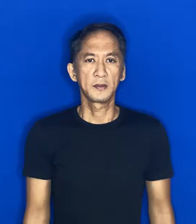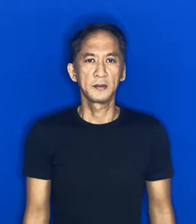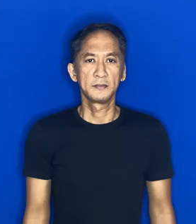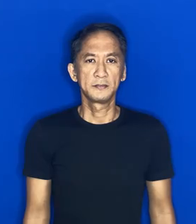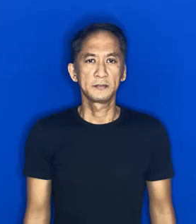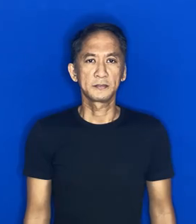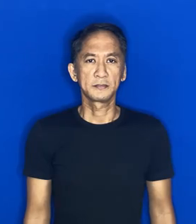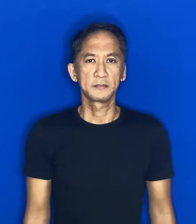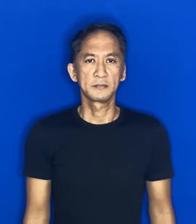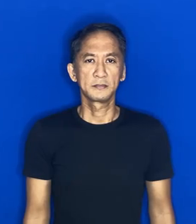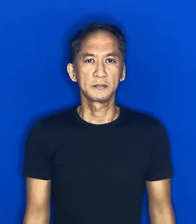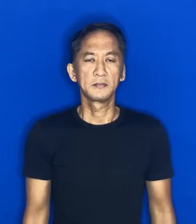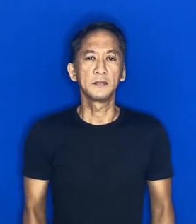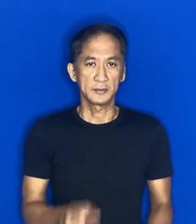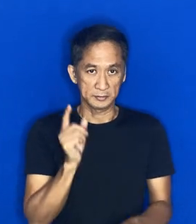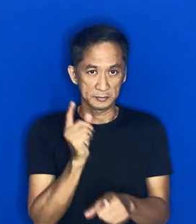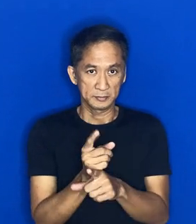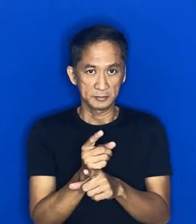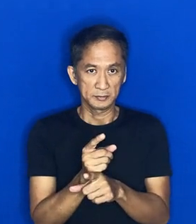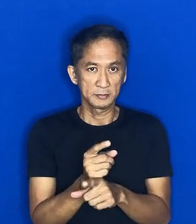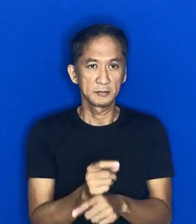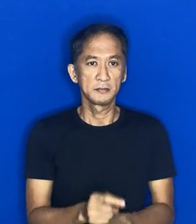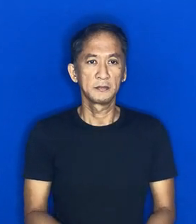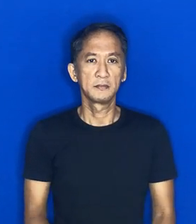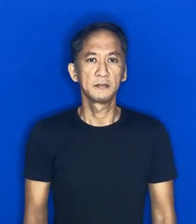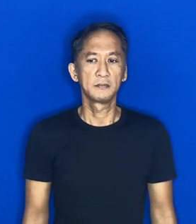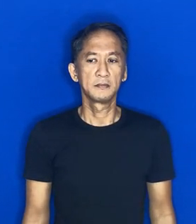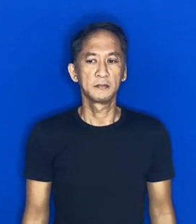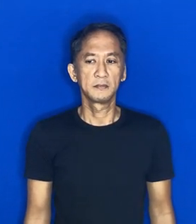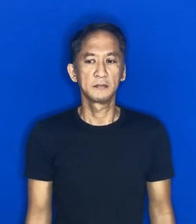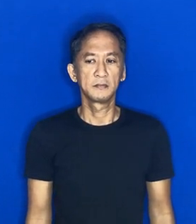correct